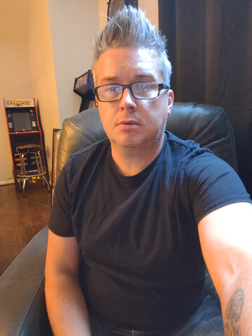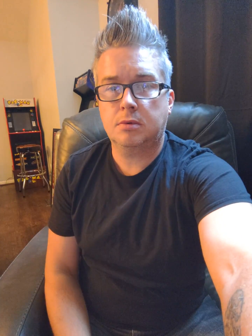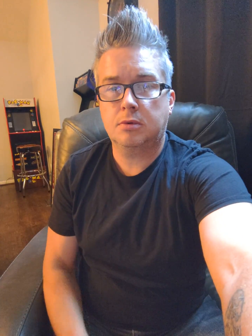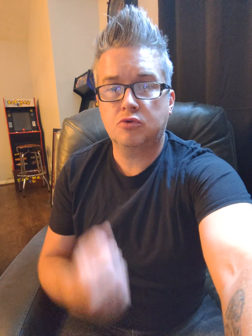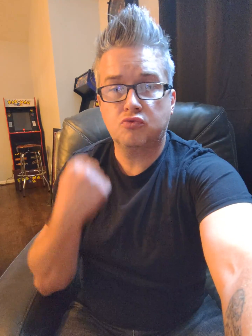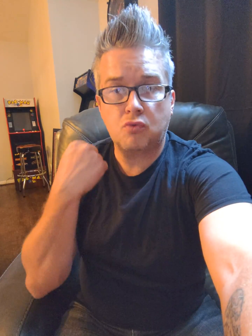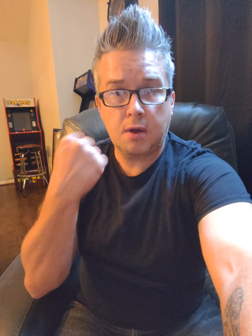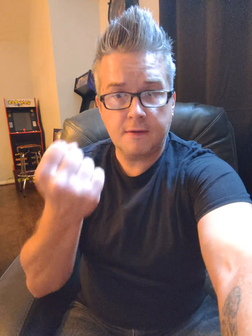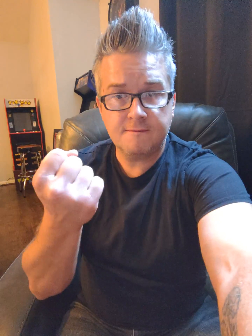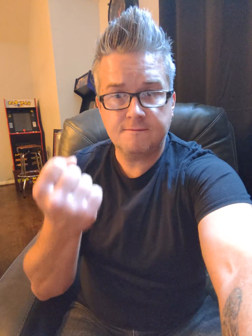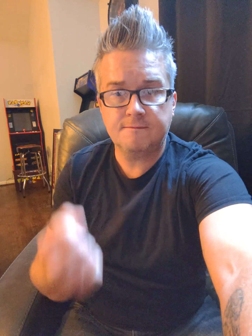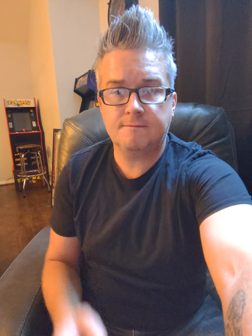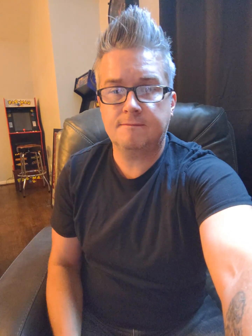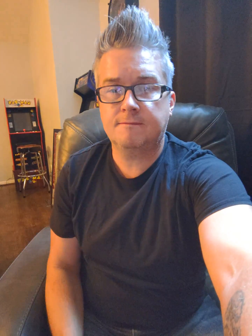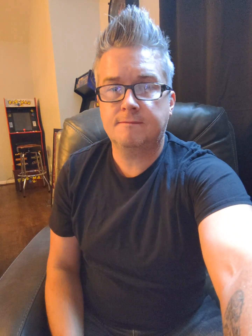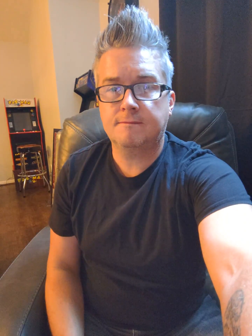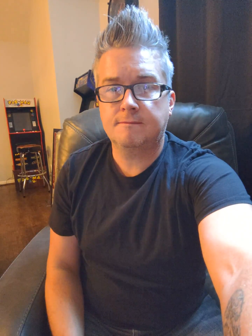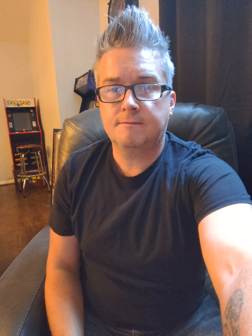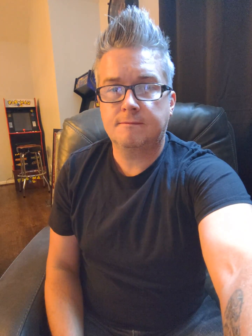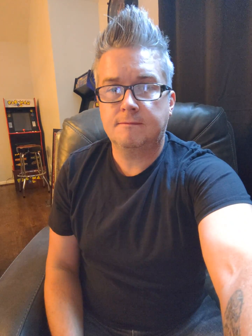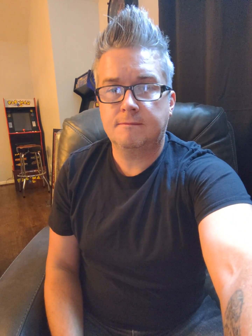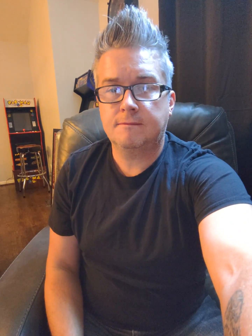drive